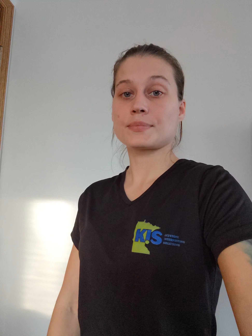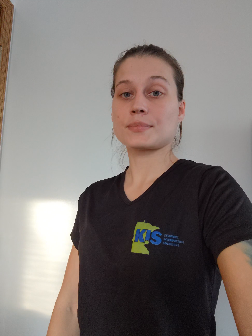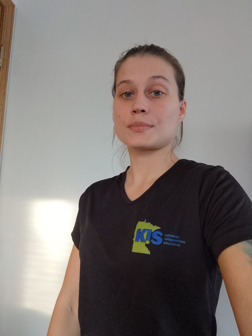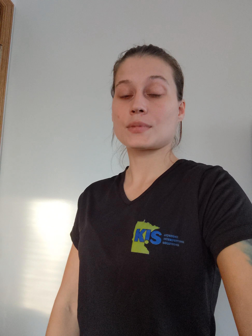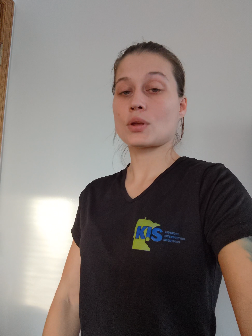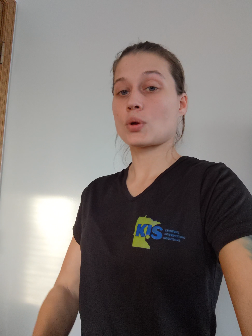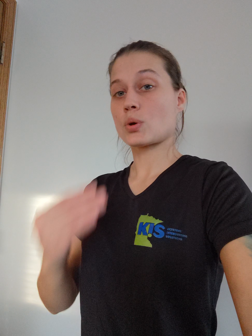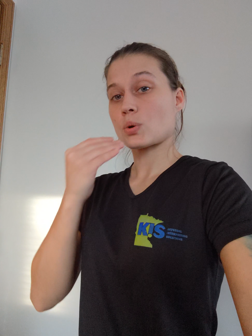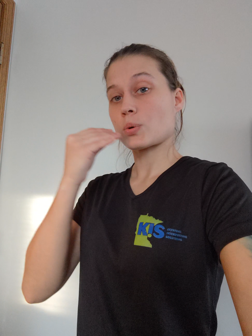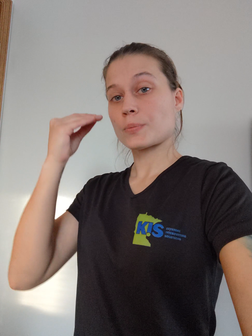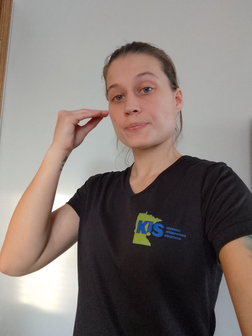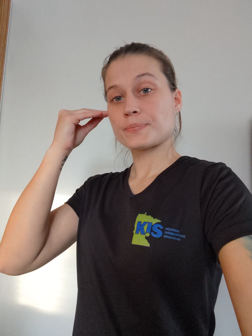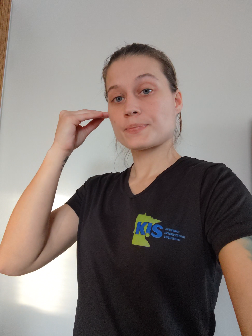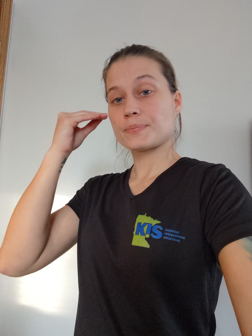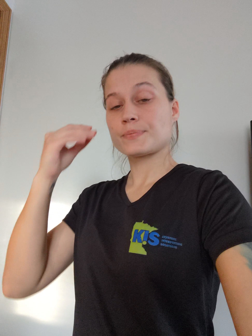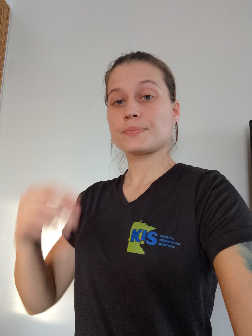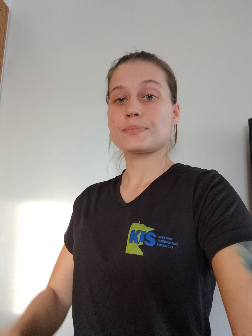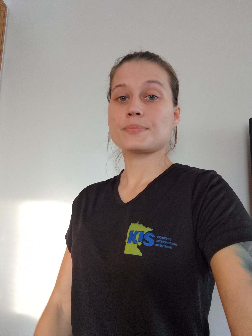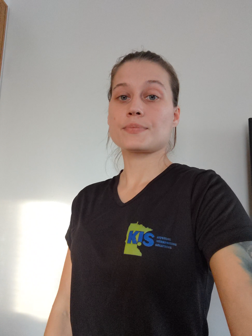home